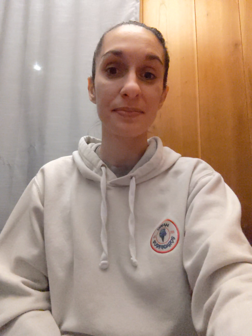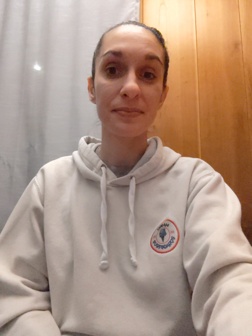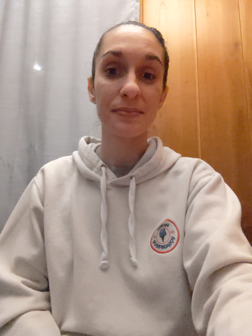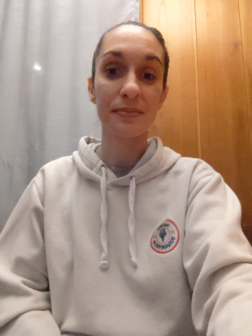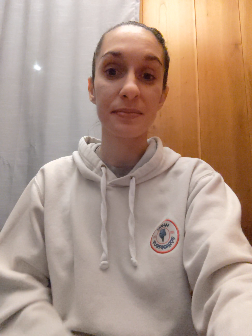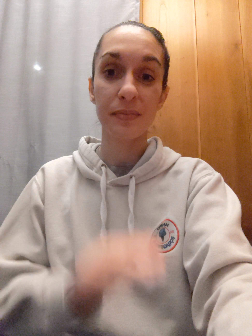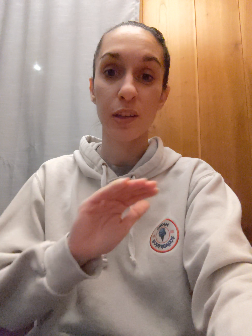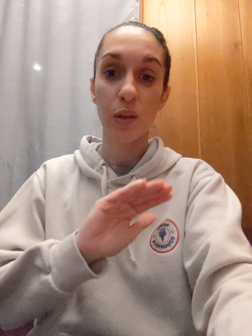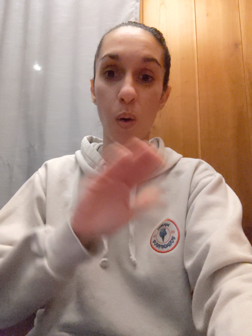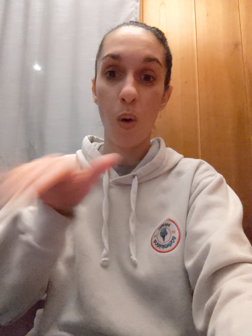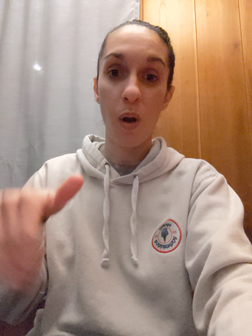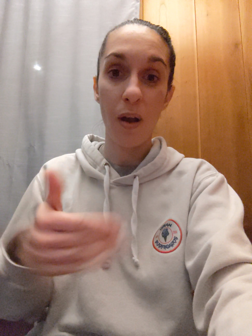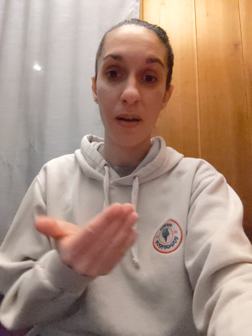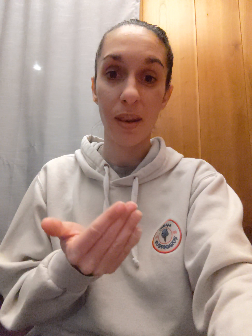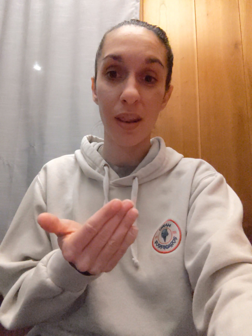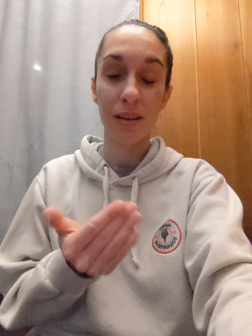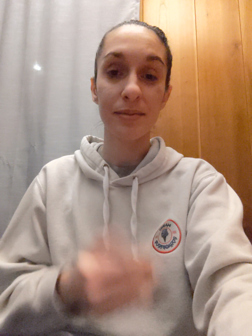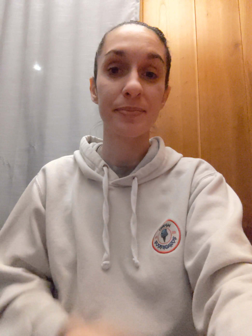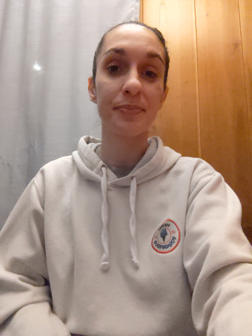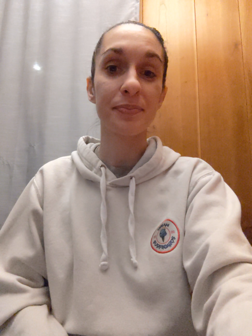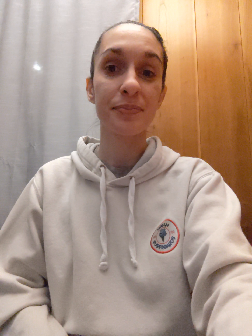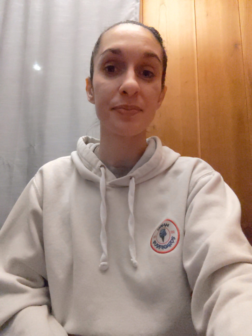all